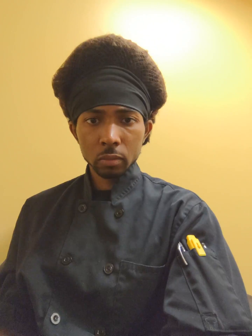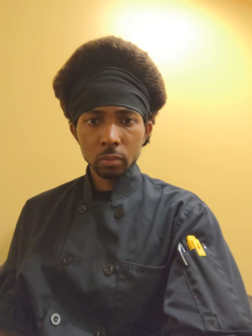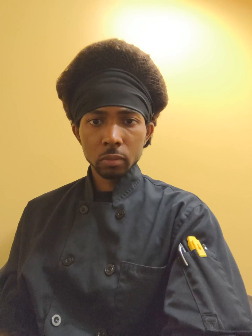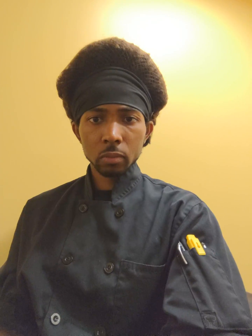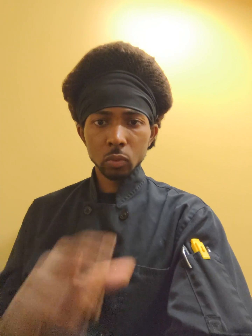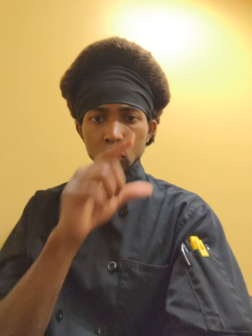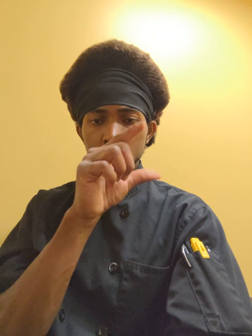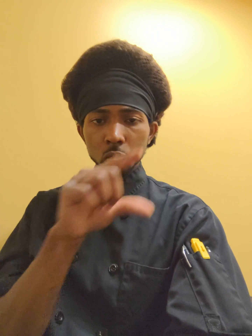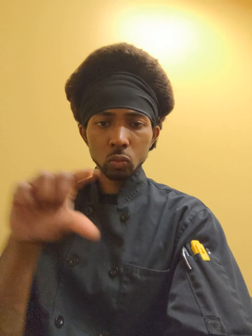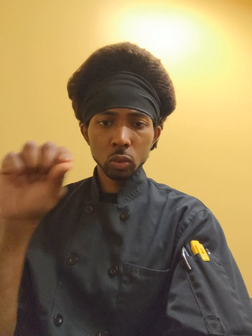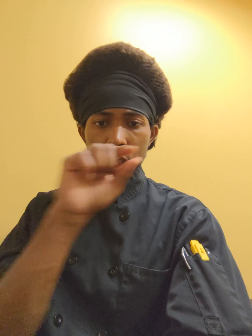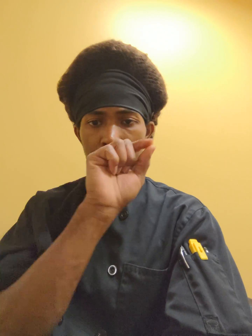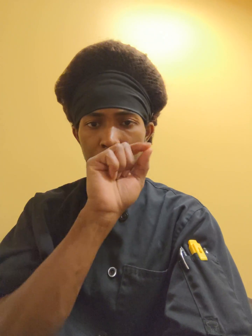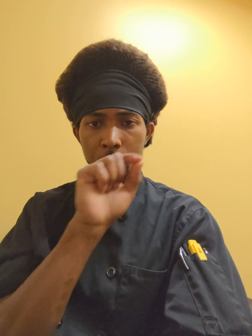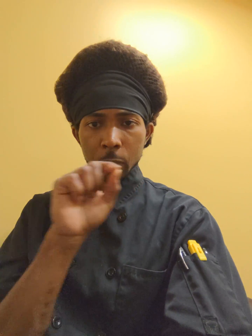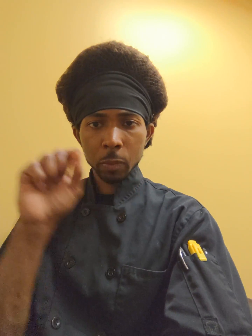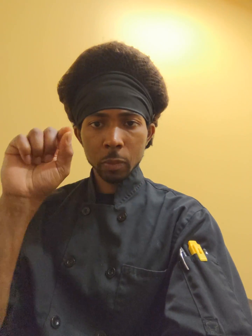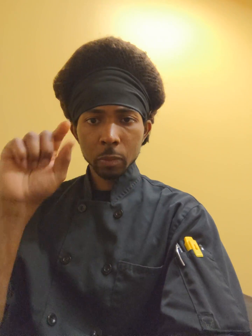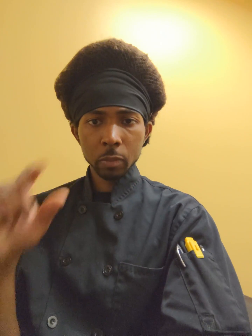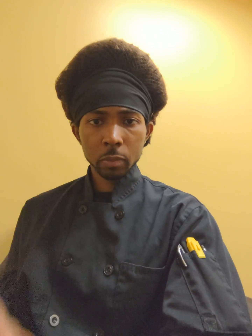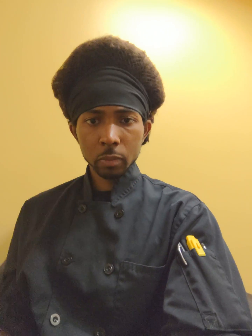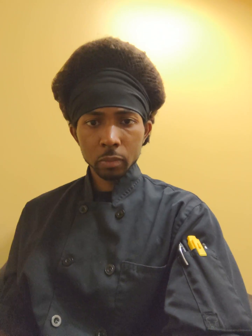peas